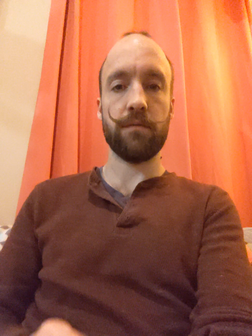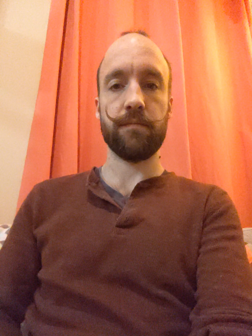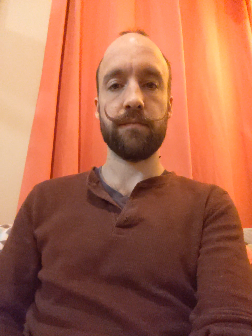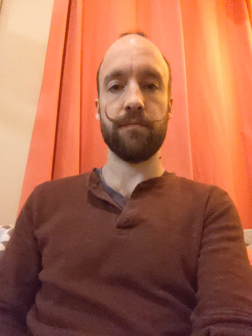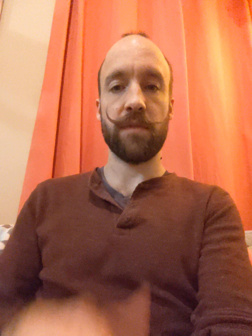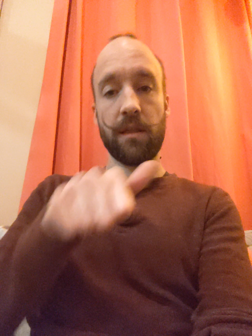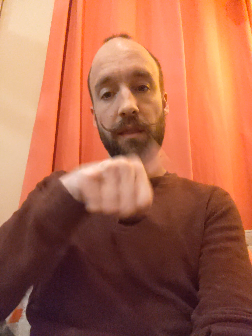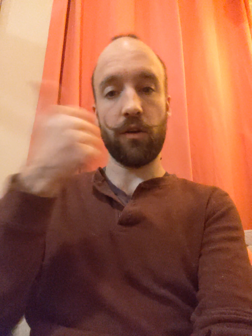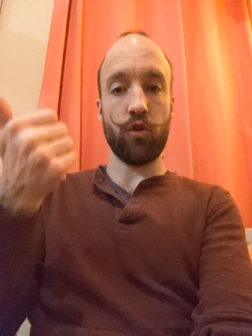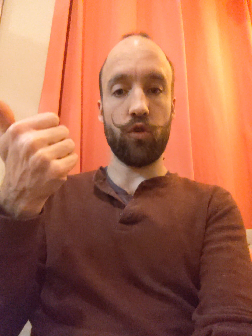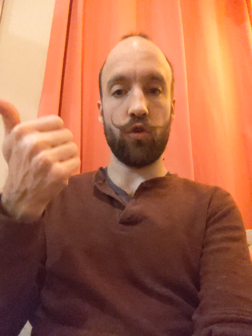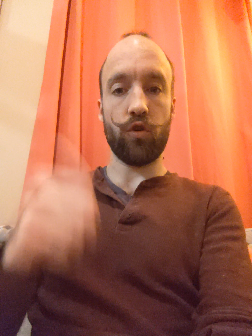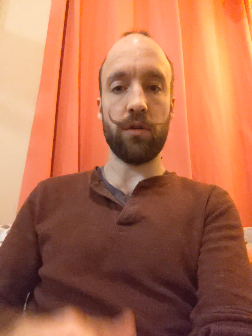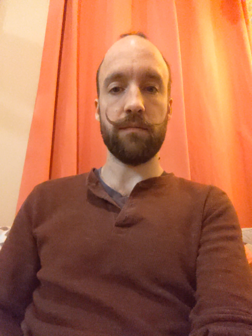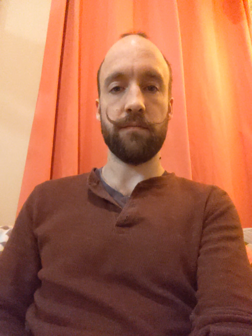another